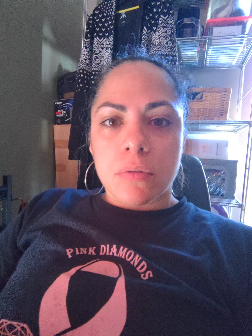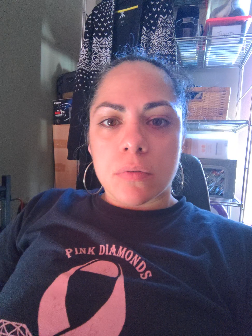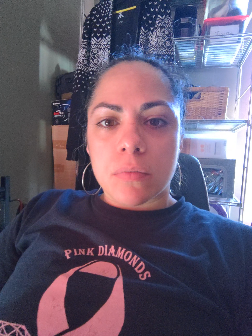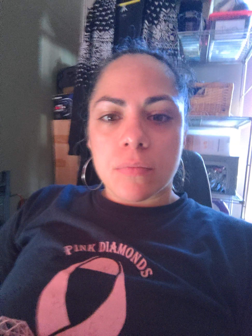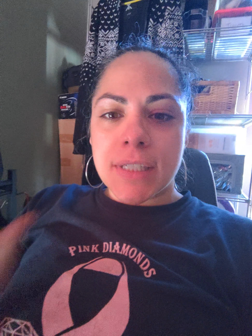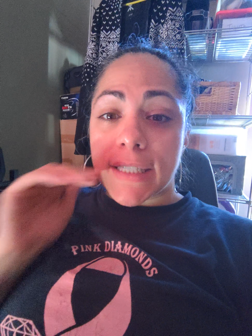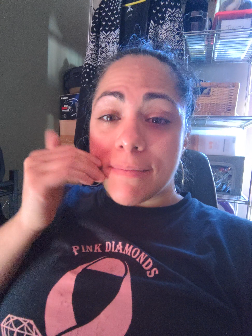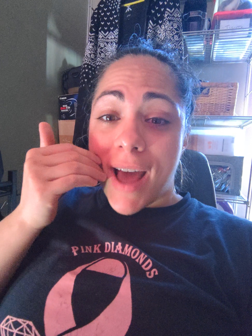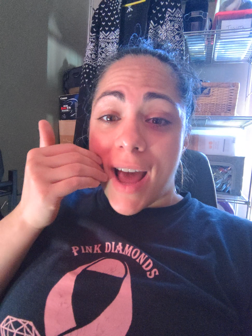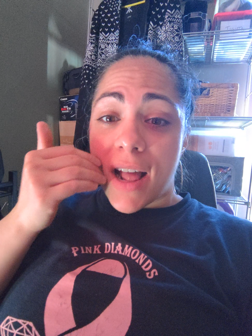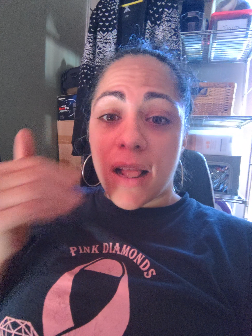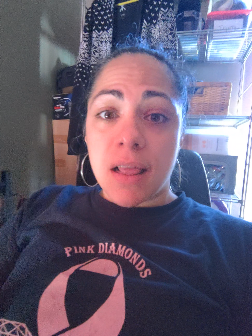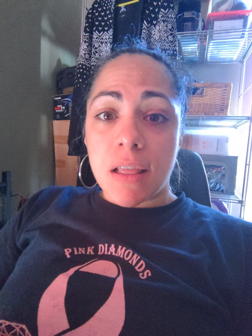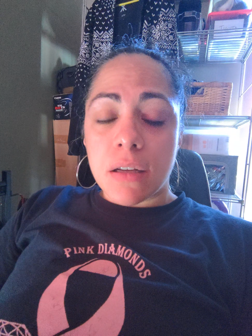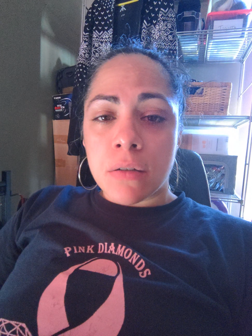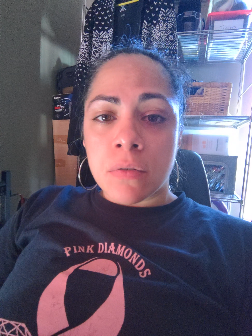smile